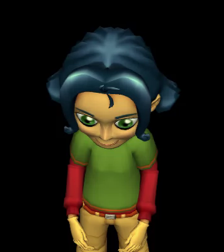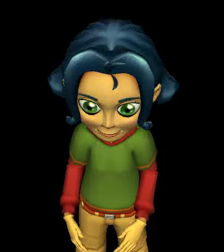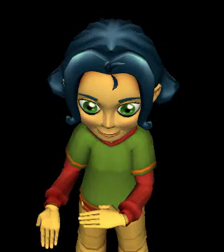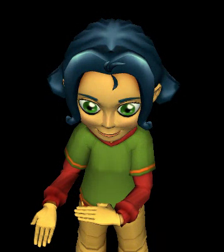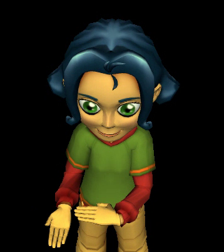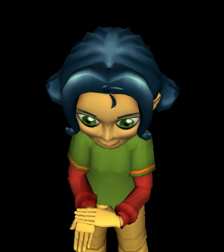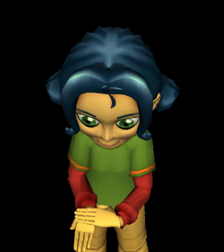فرن